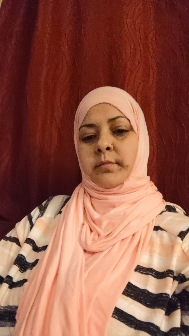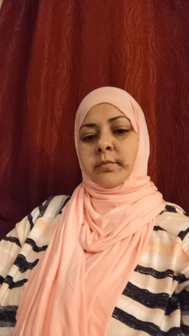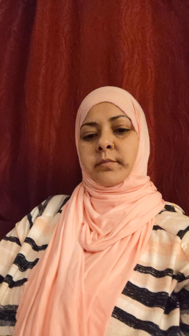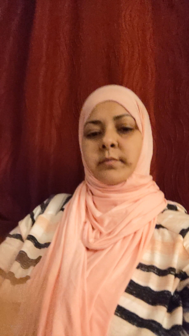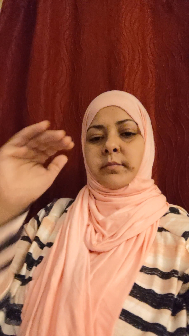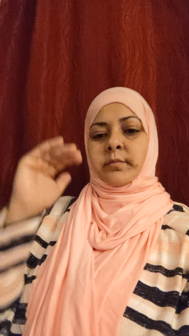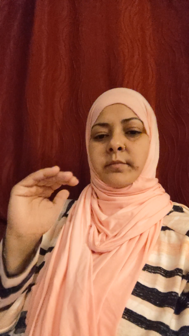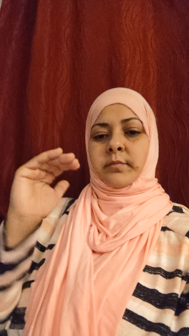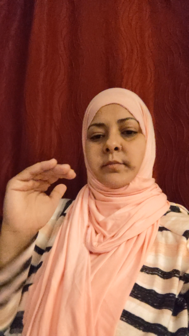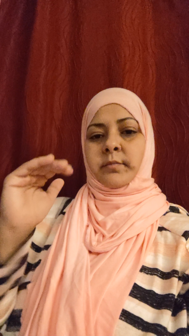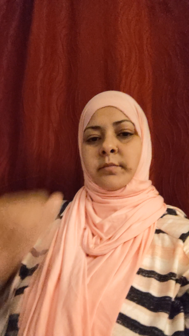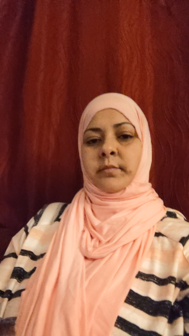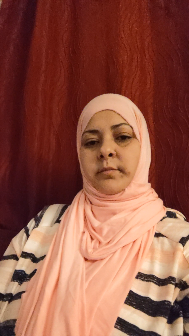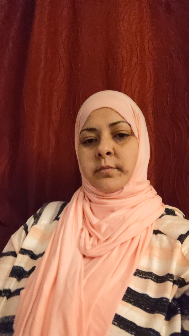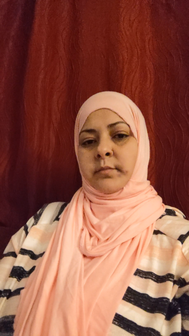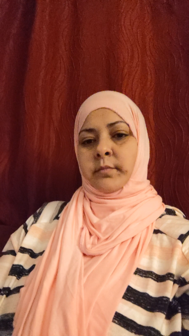little